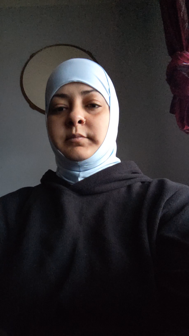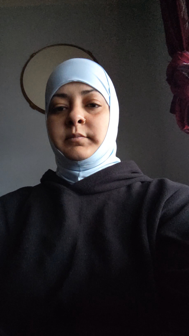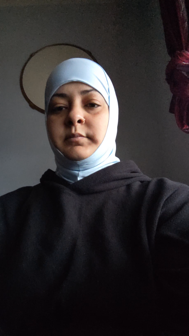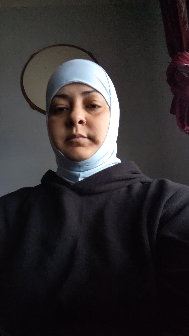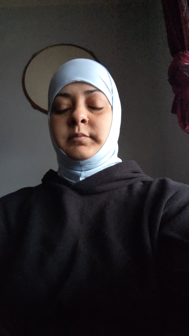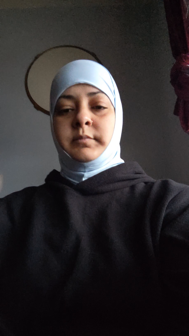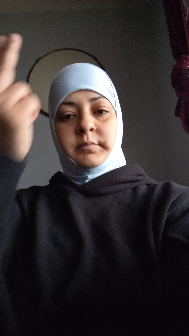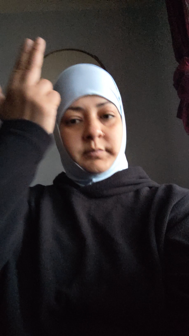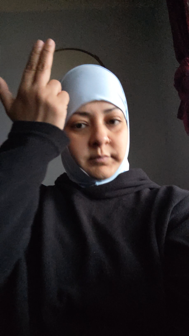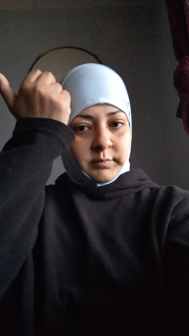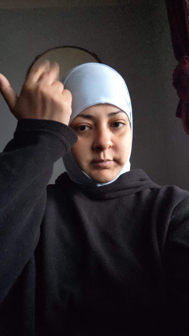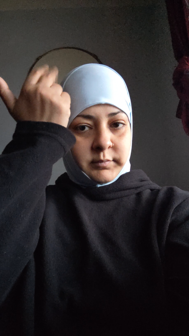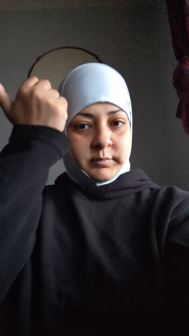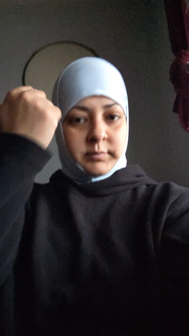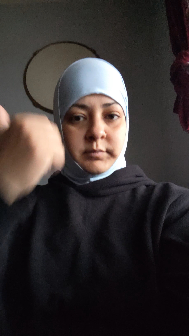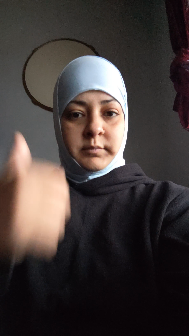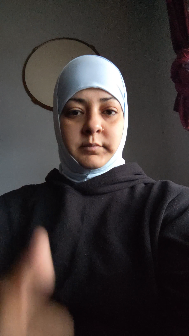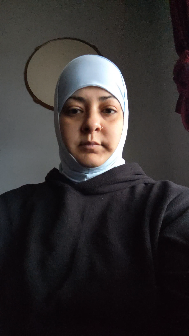rabbit